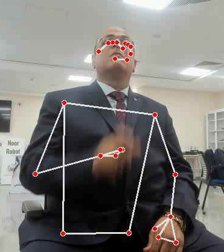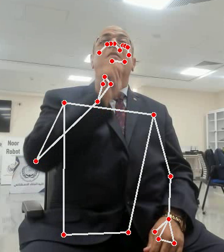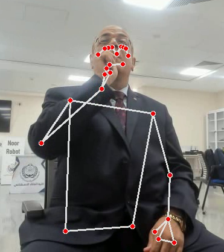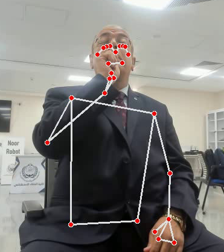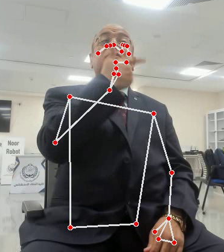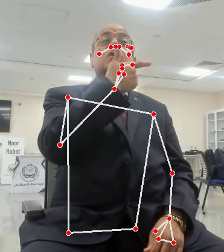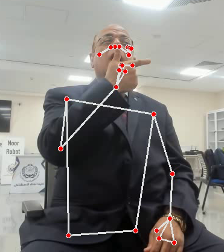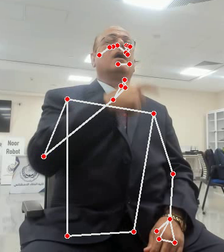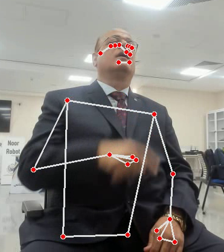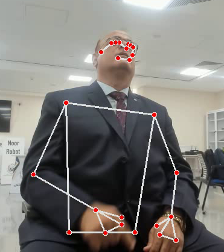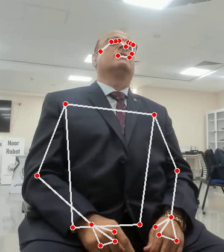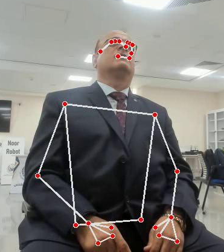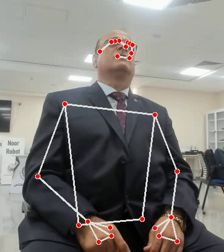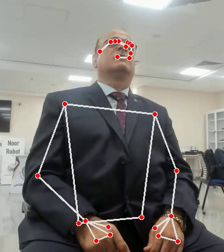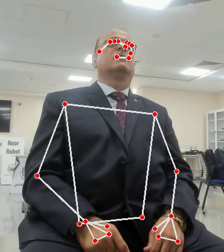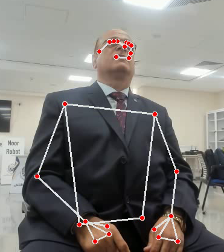bsor3a